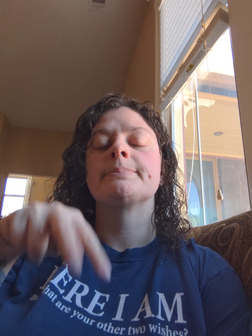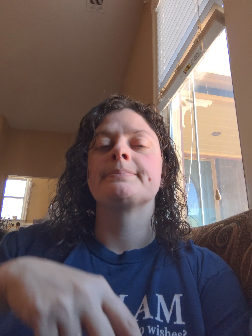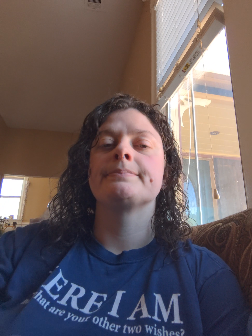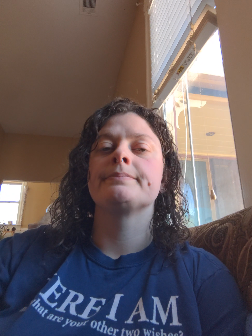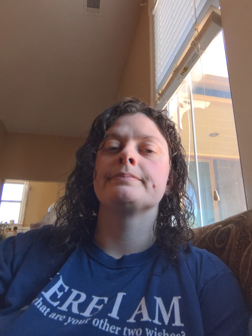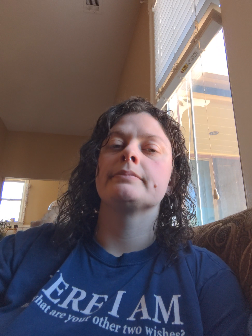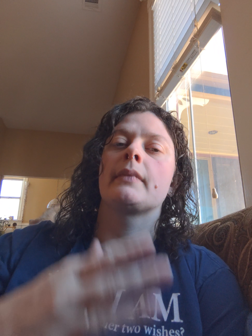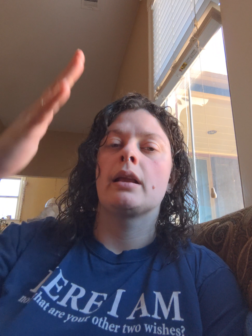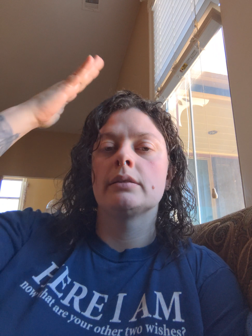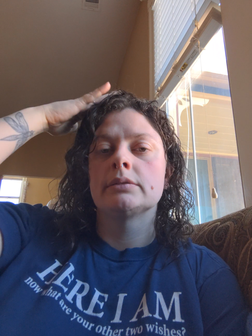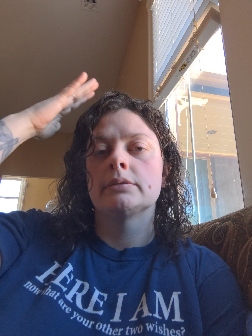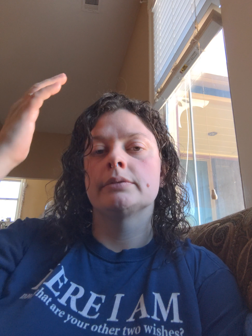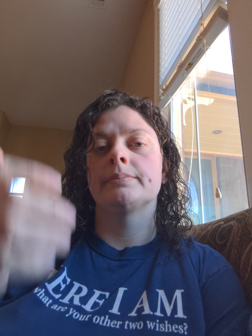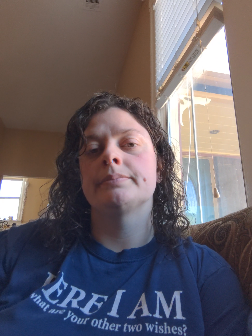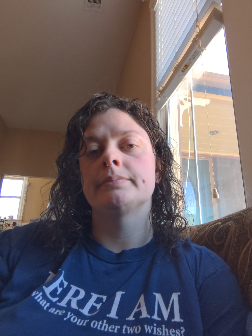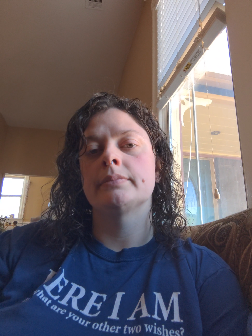hat